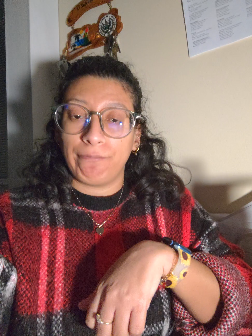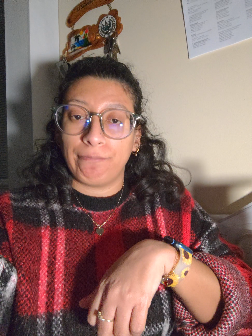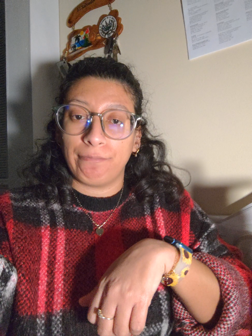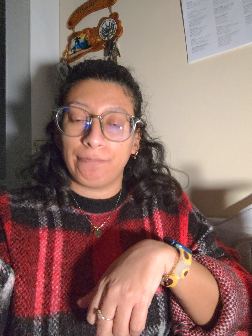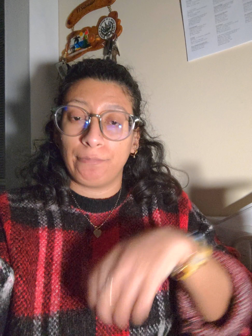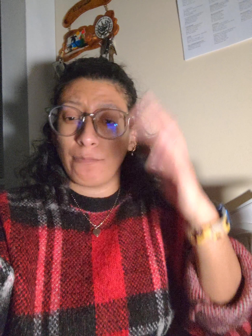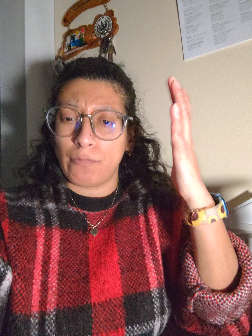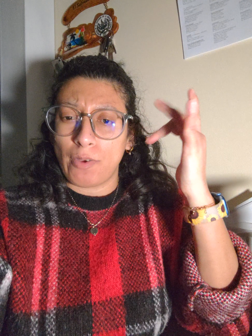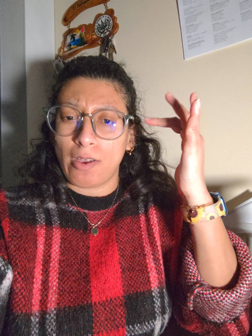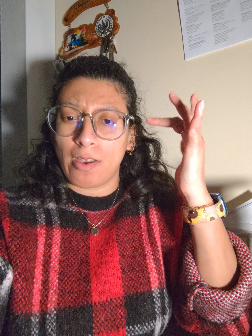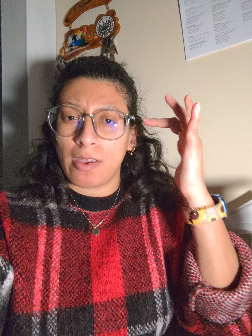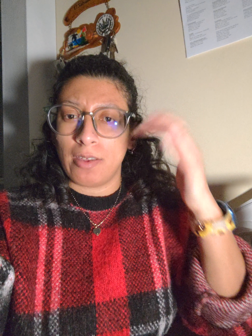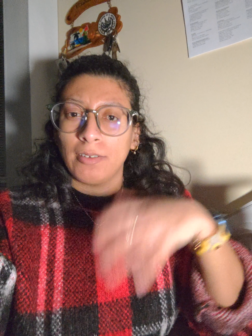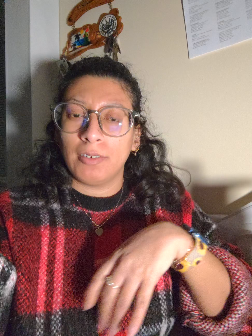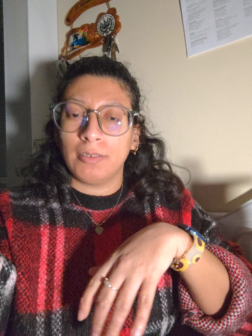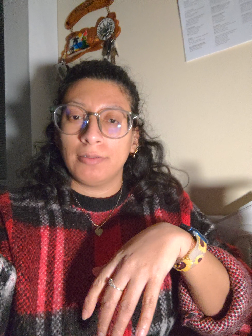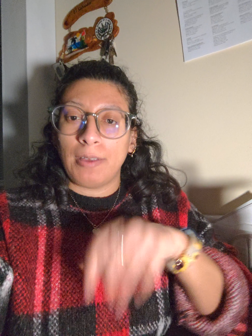why